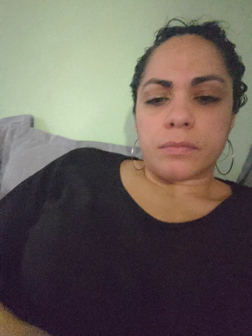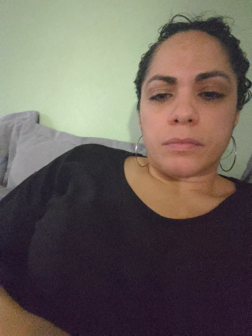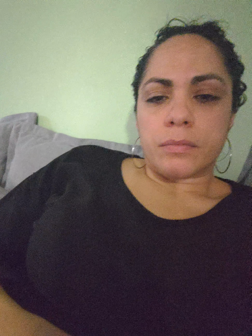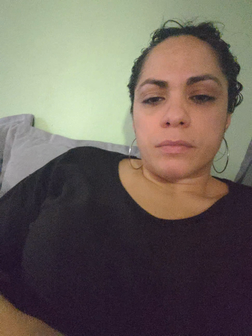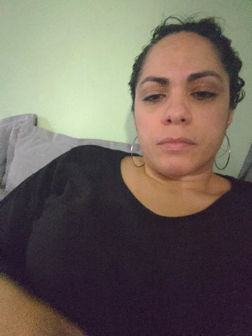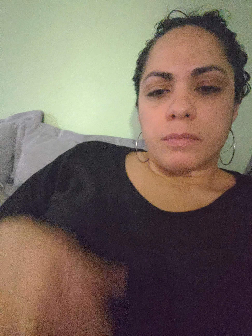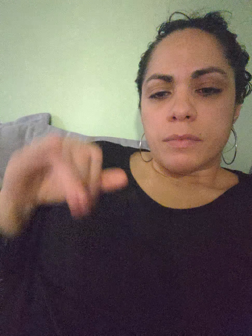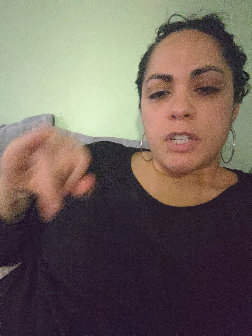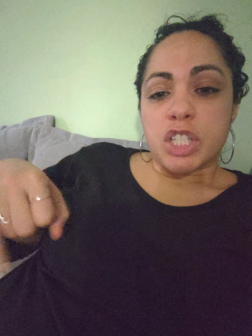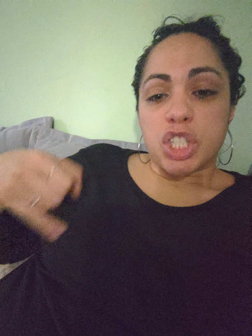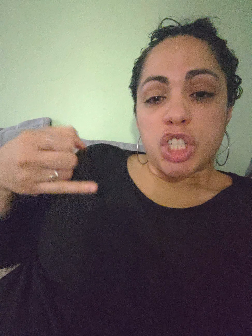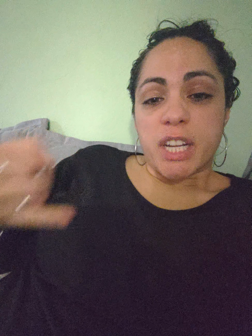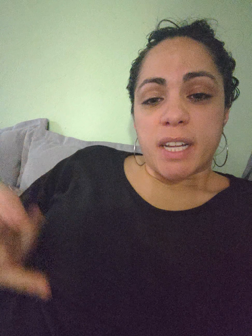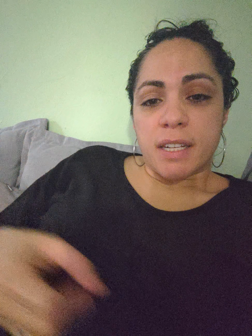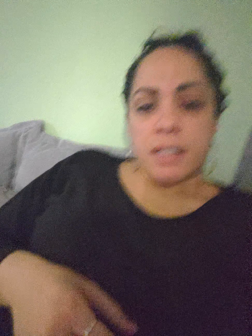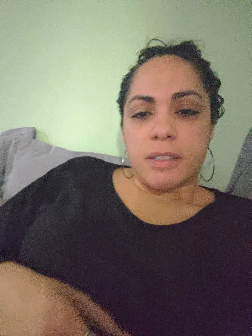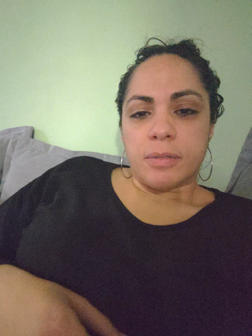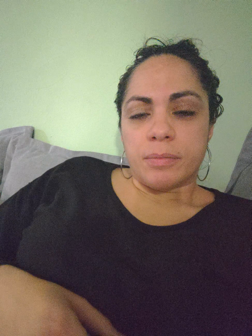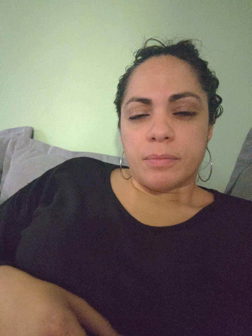jeans